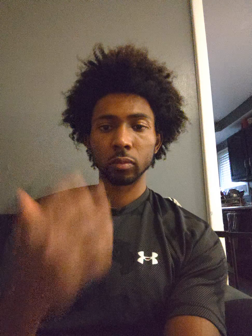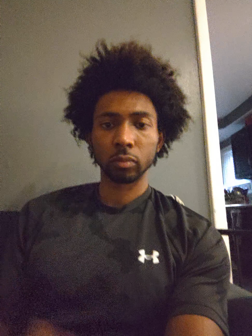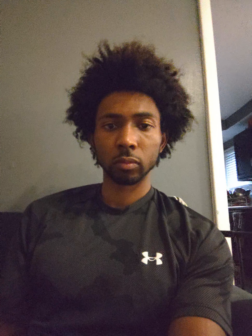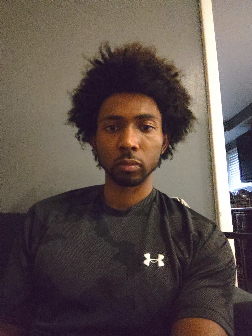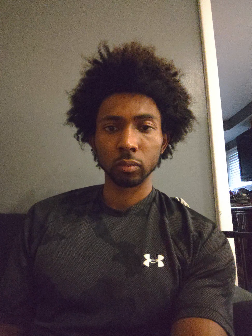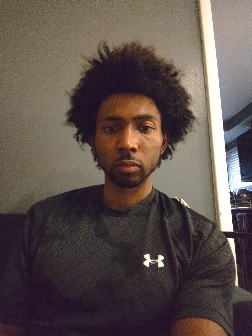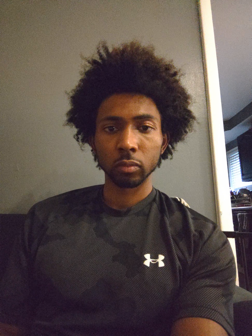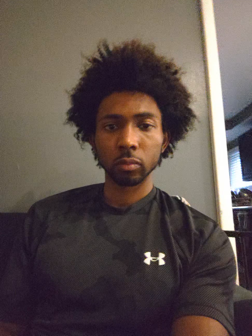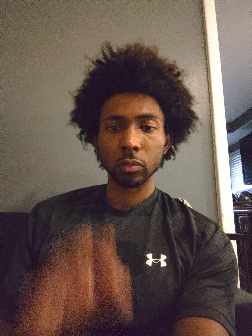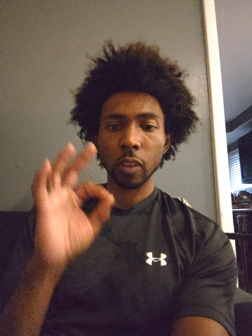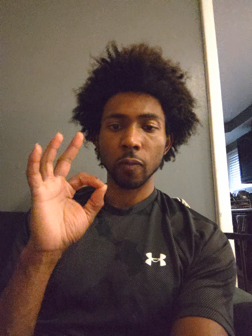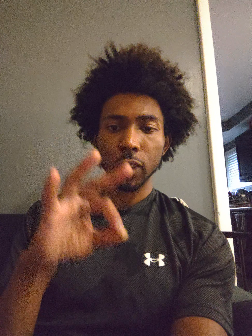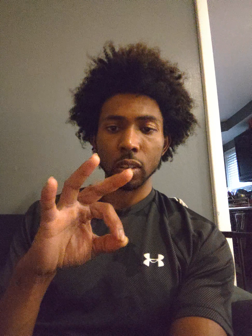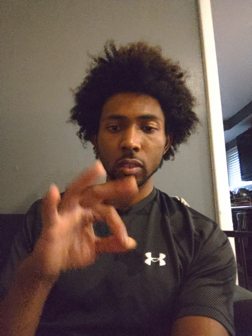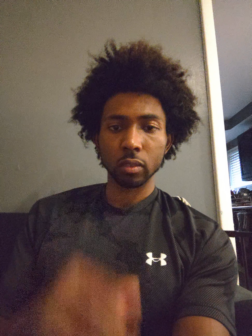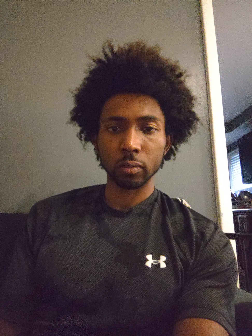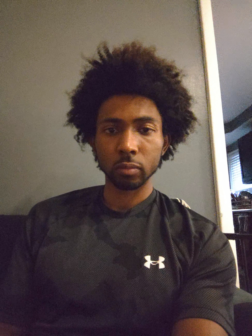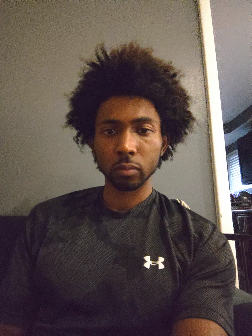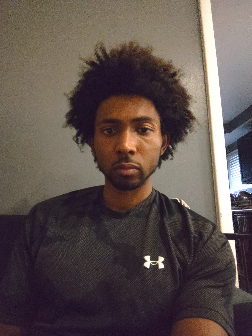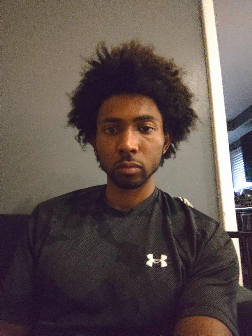fit